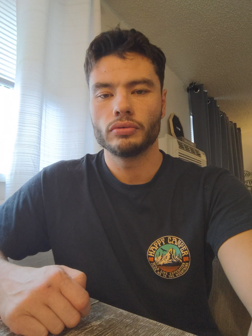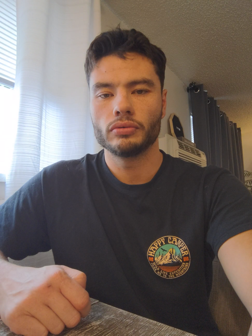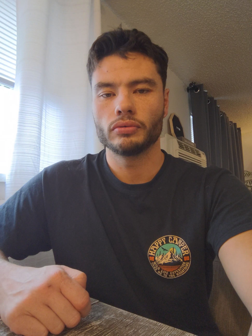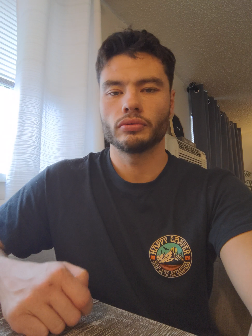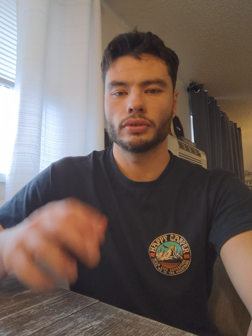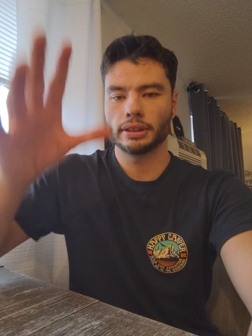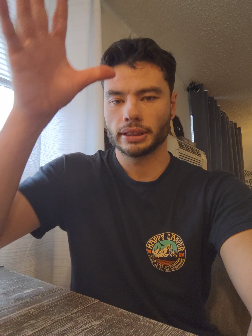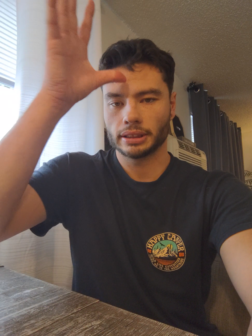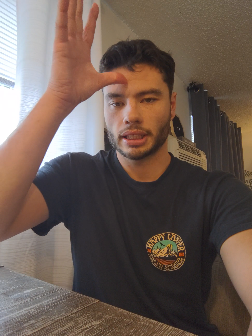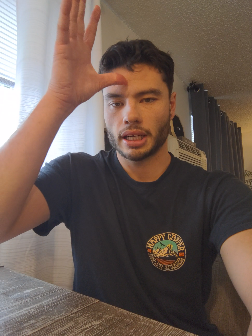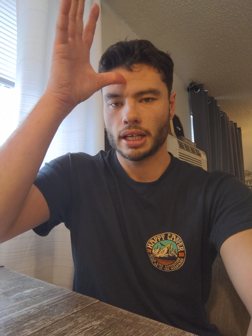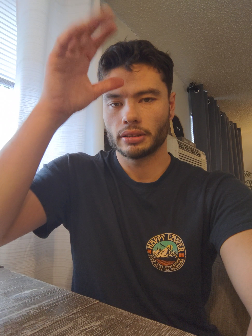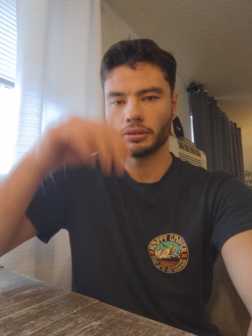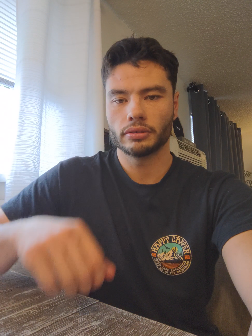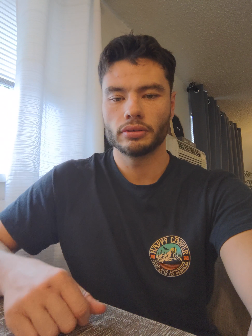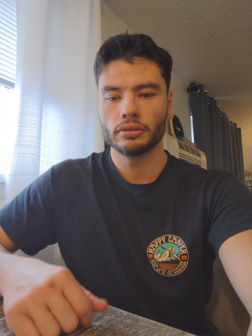dad